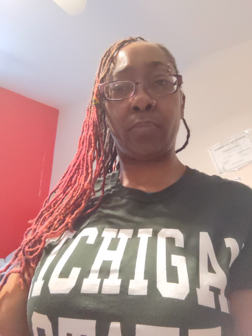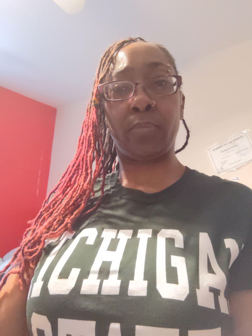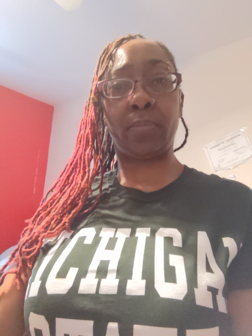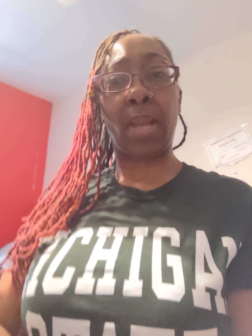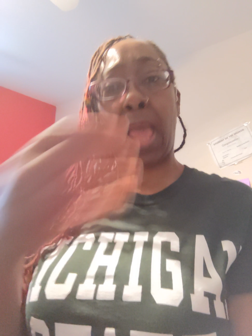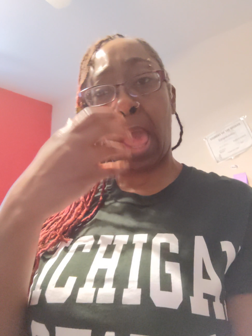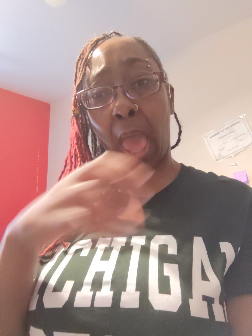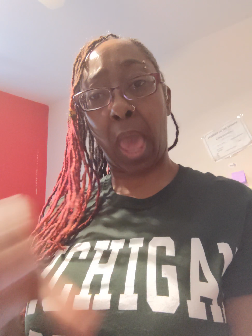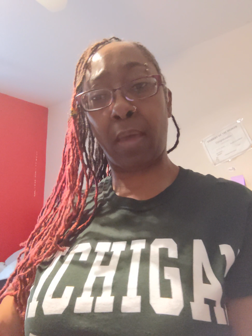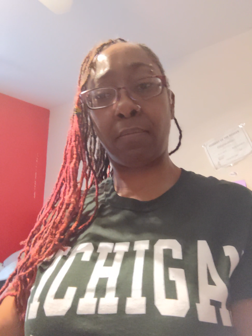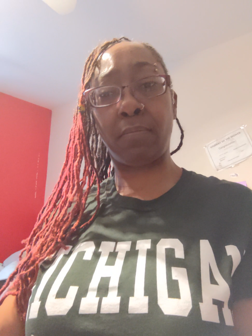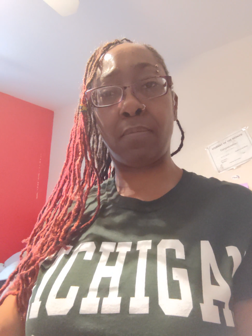hot